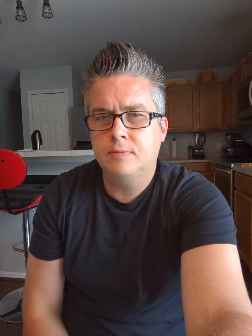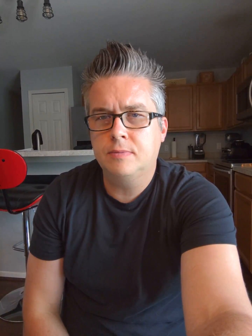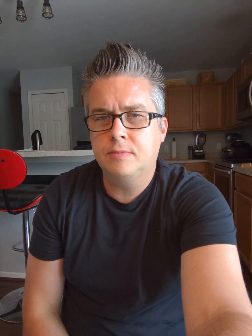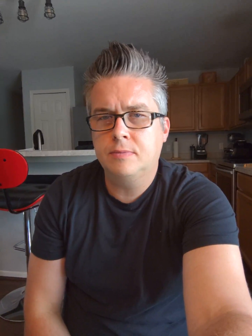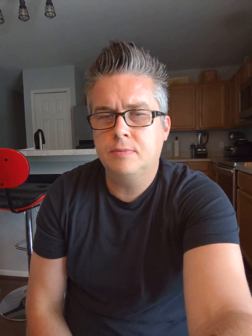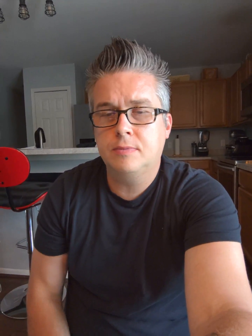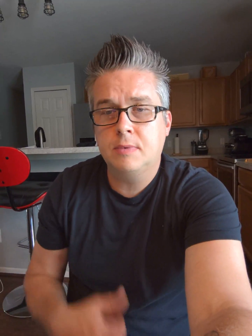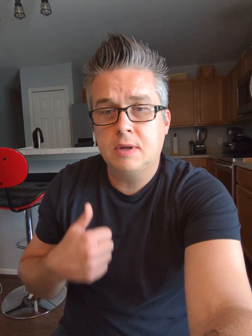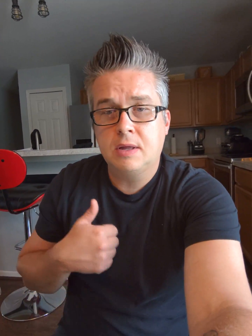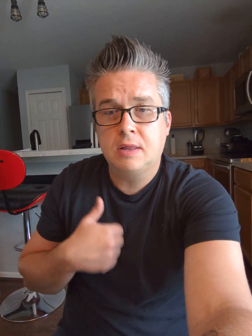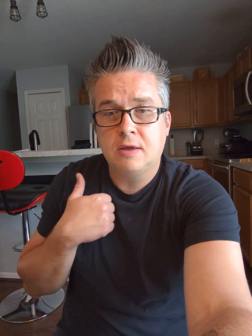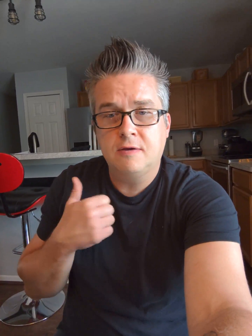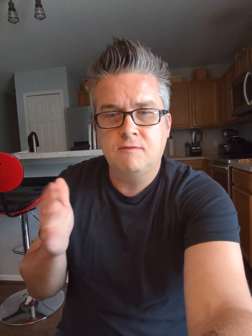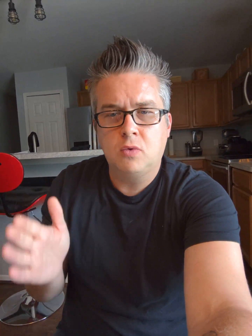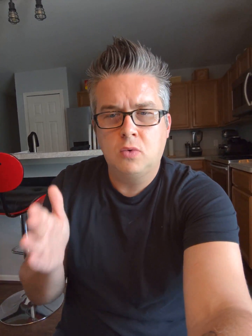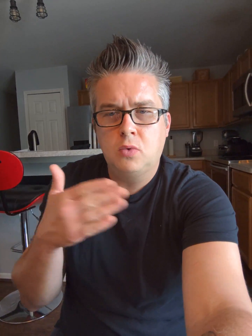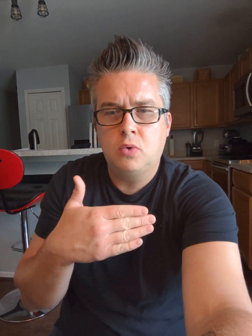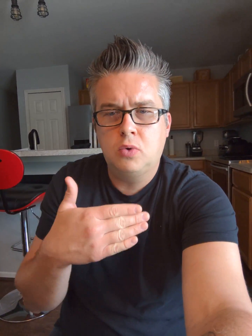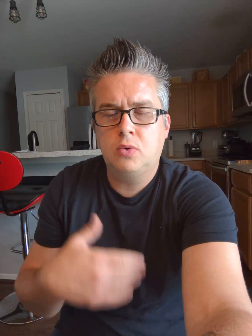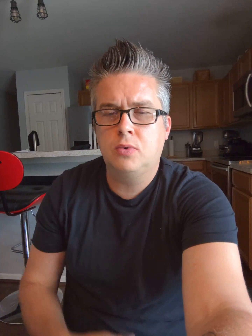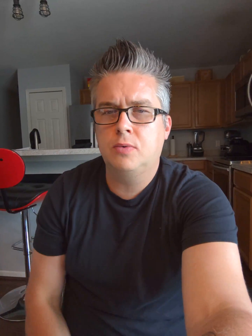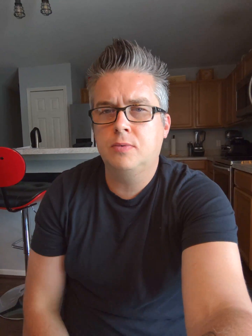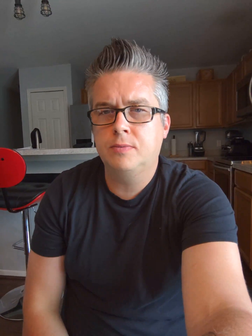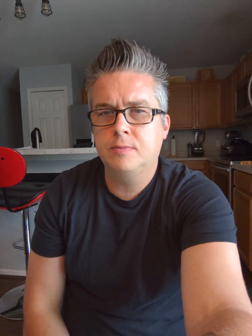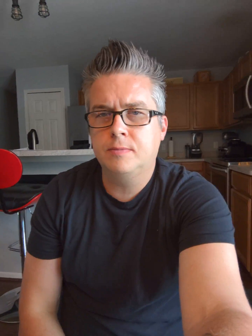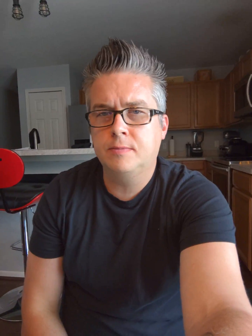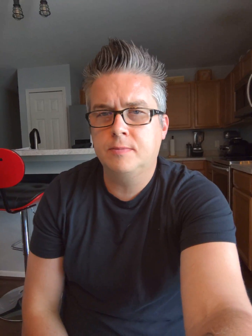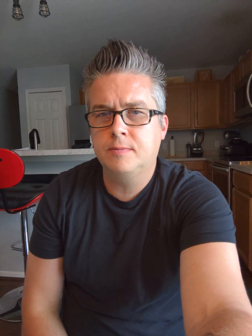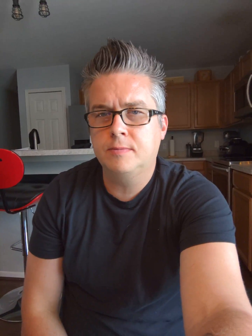living room